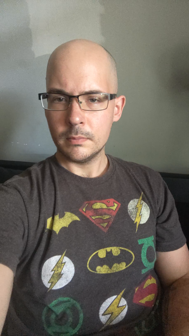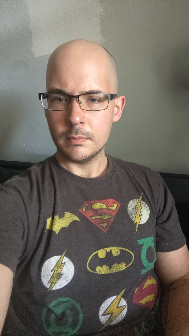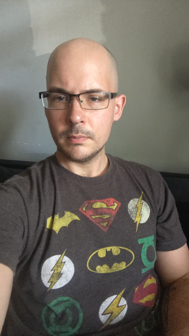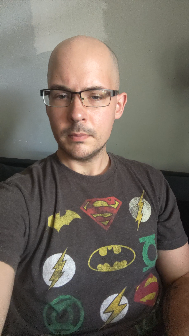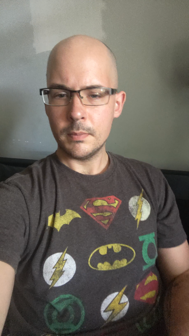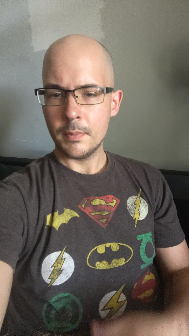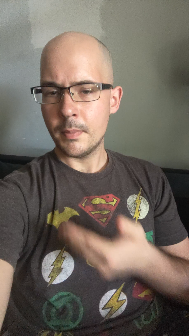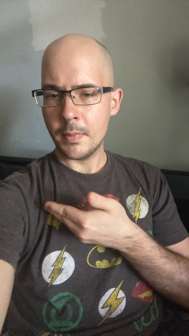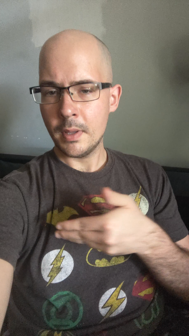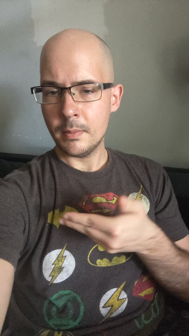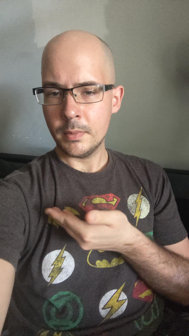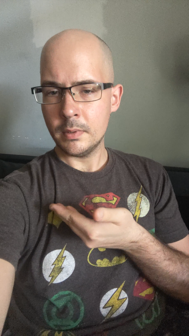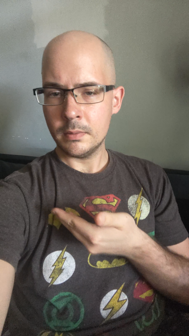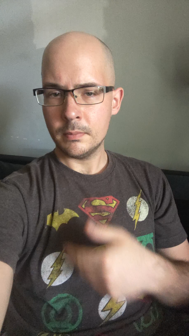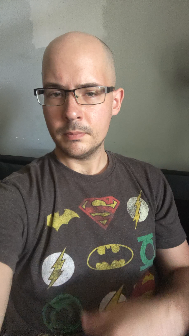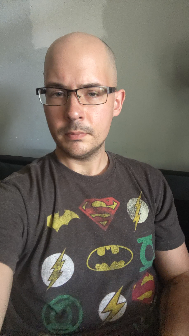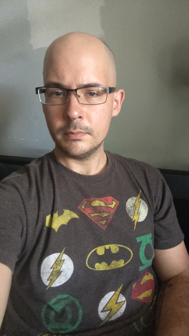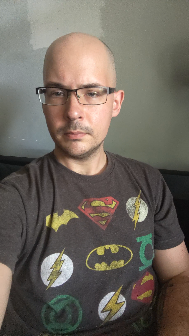baby